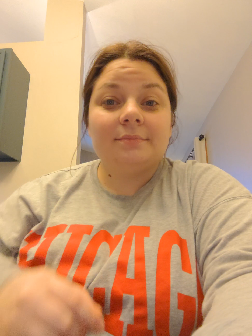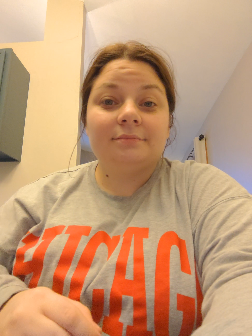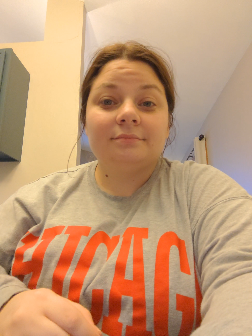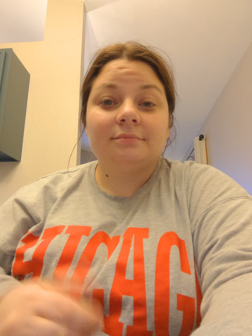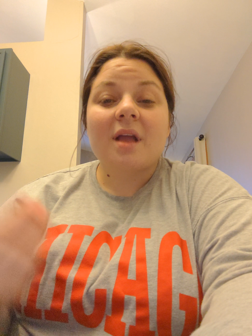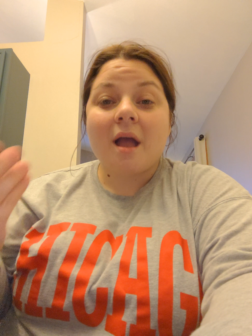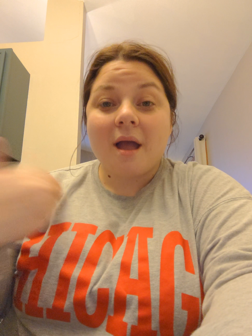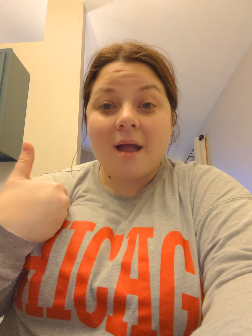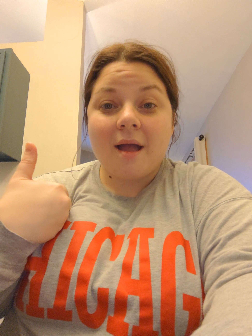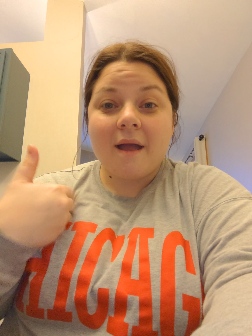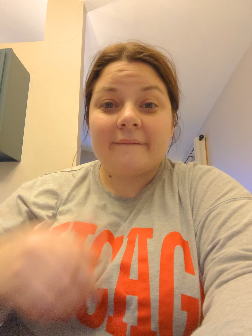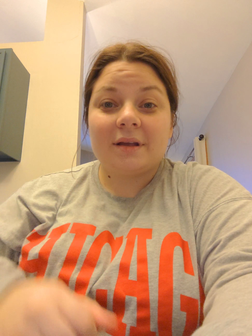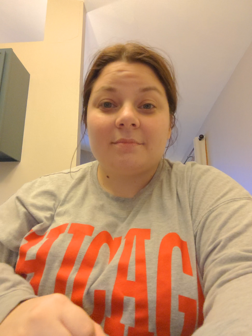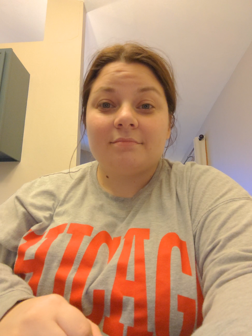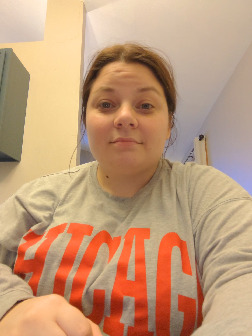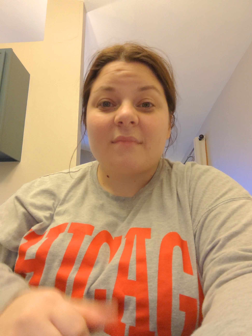have